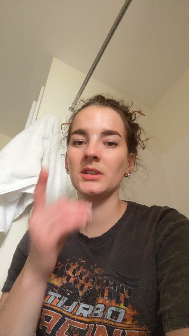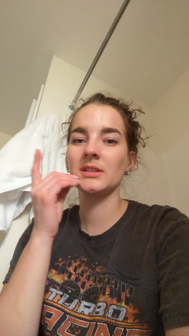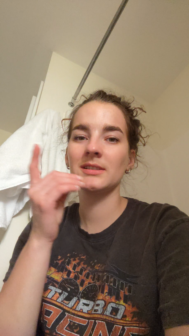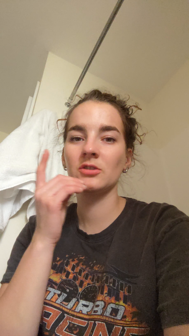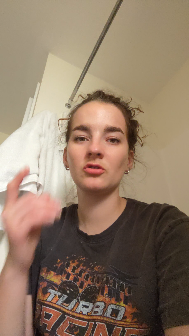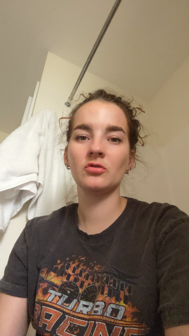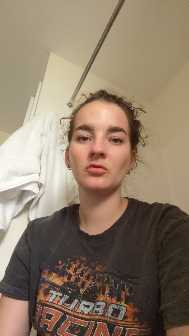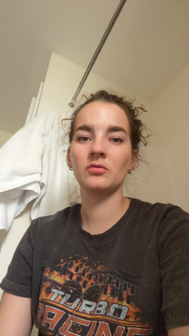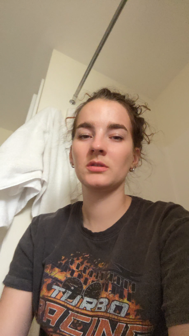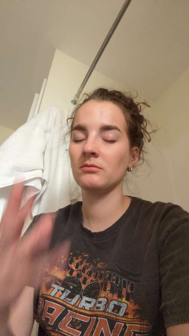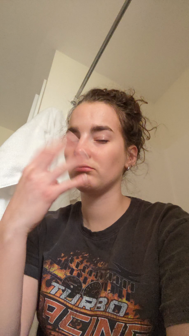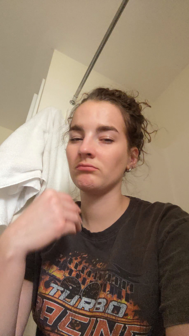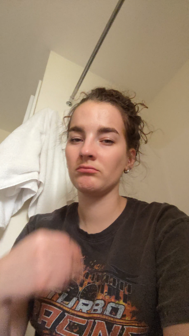asleep